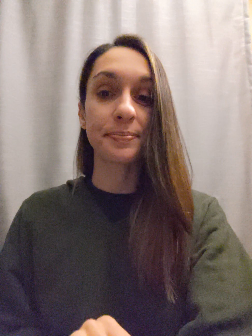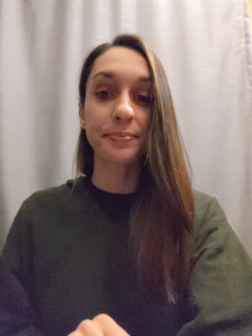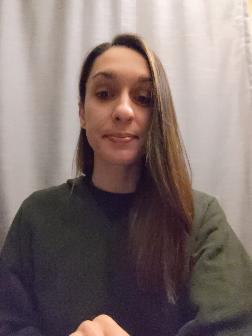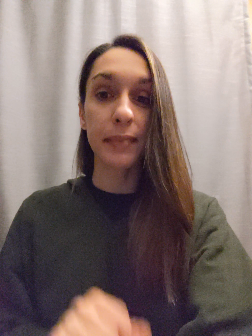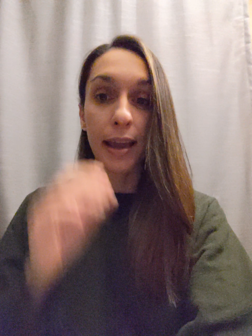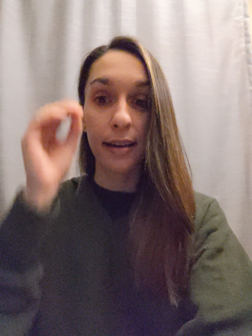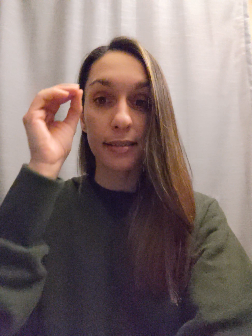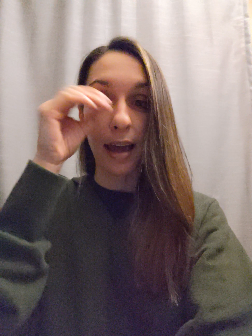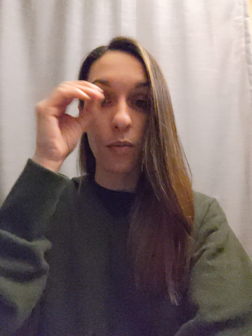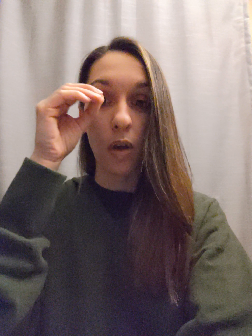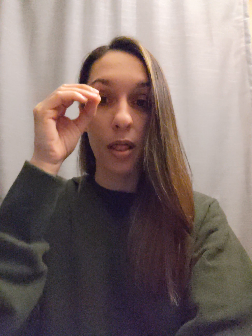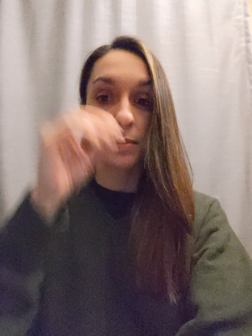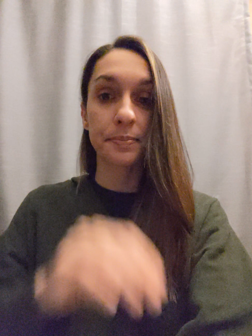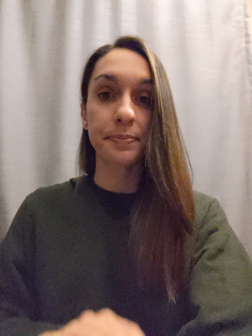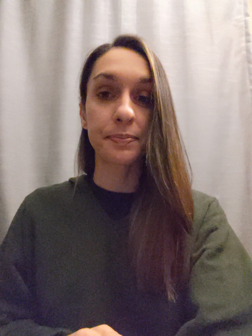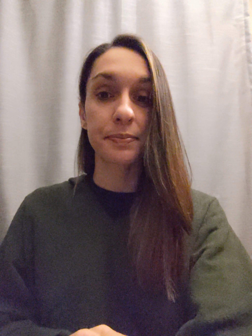owl